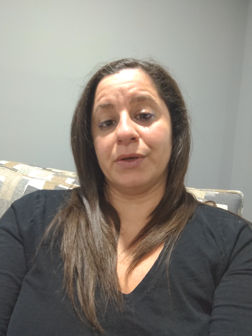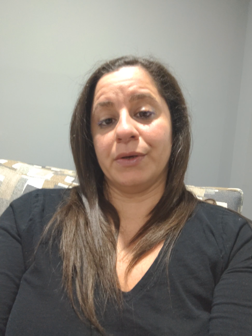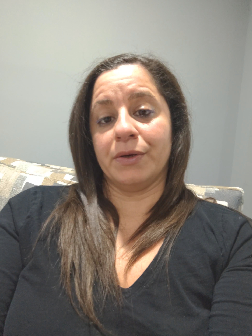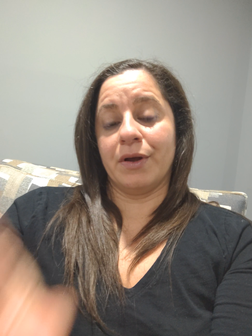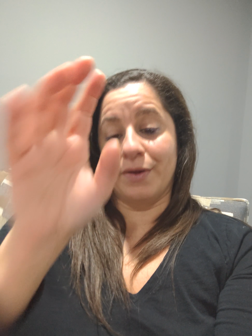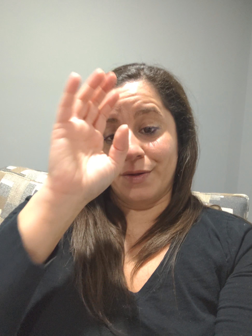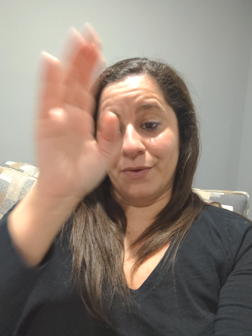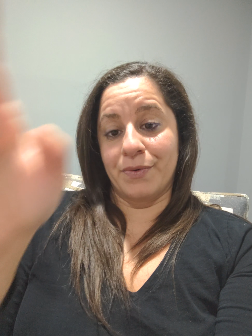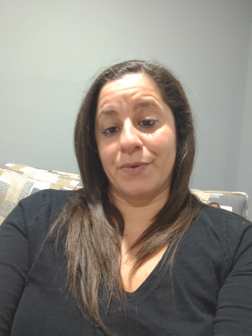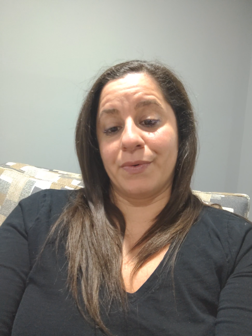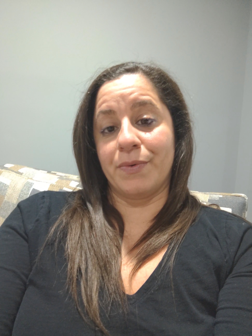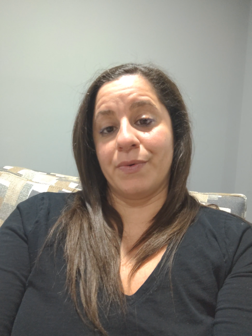hello